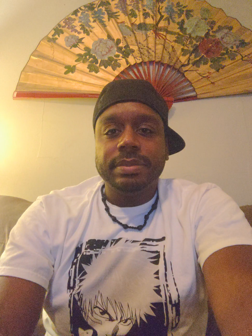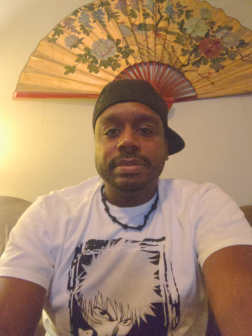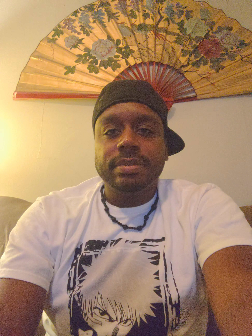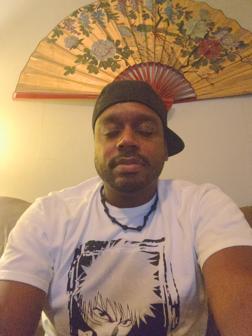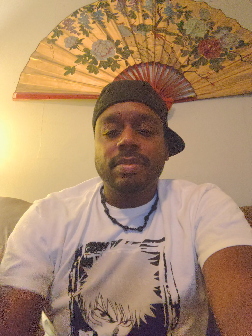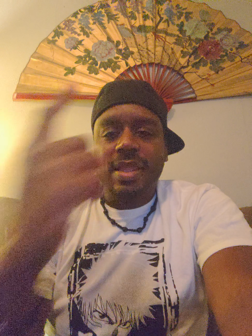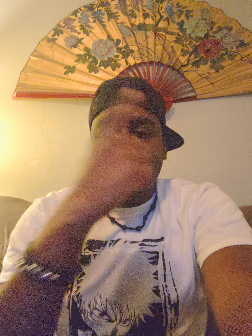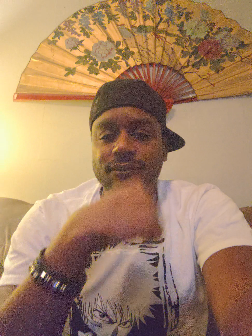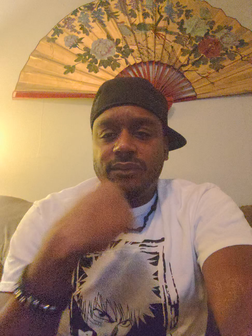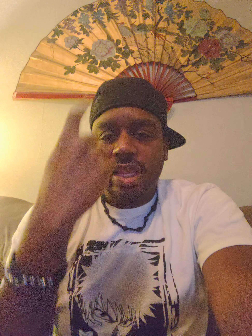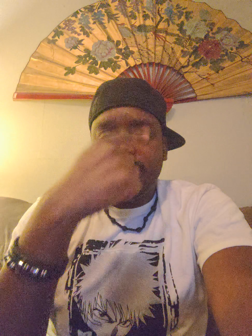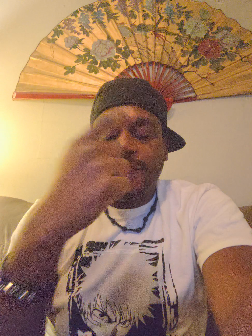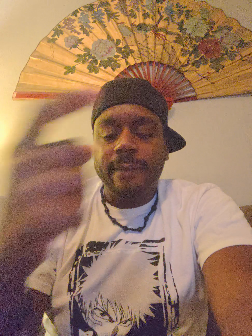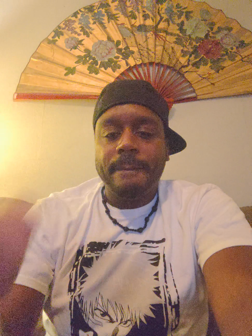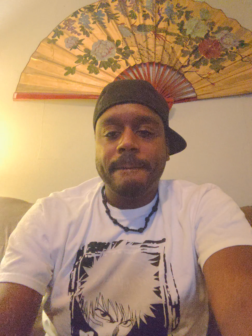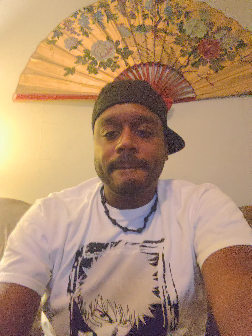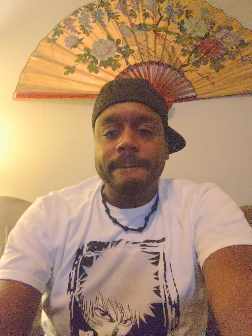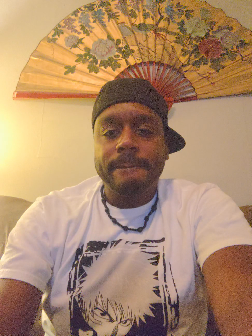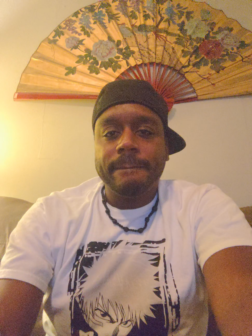face